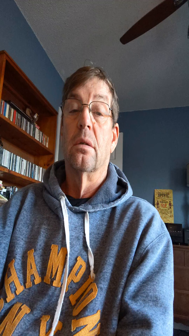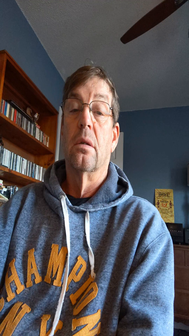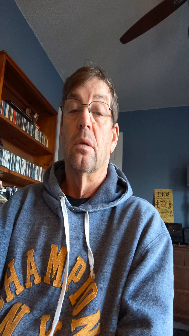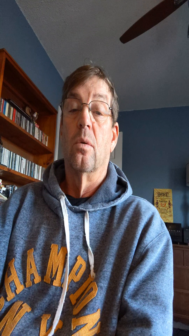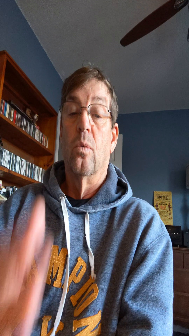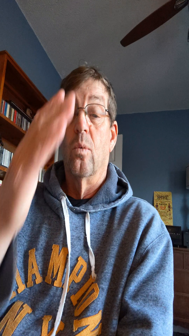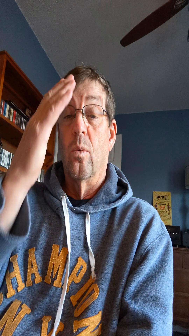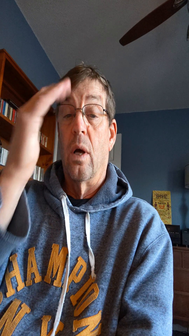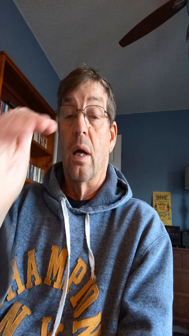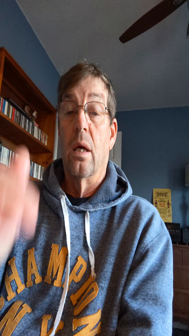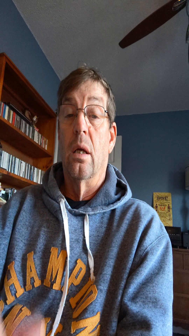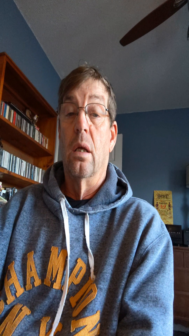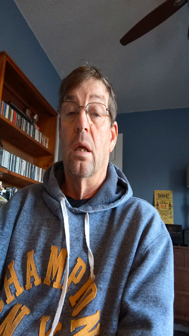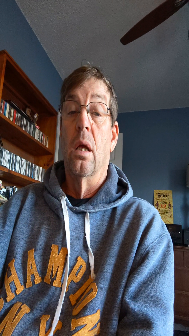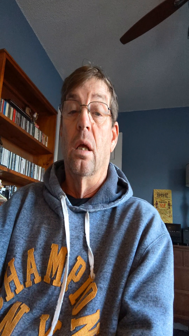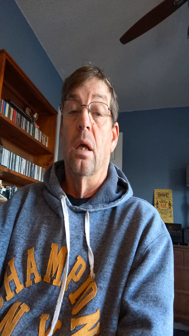why